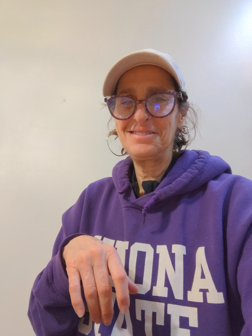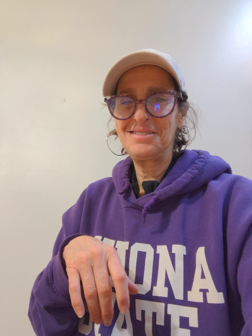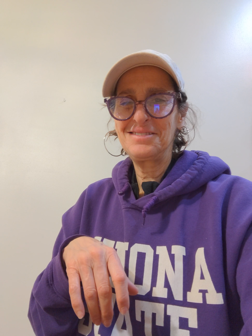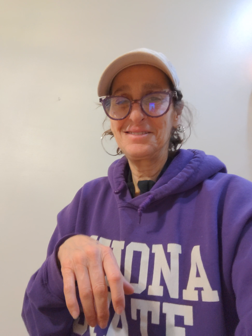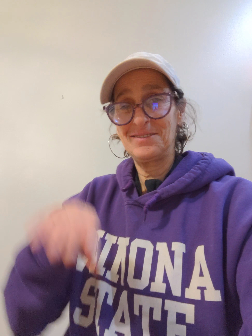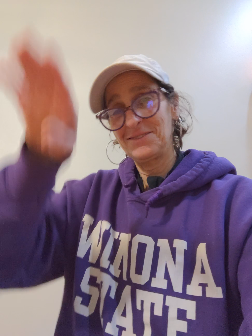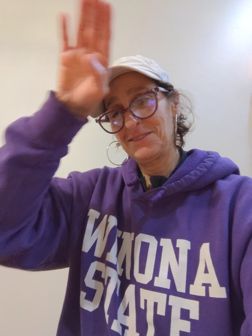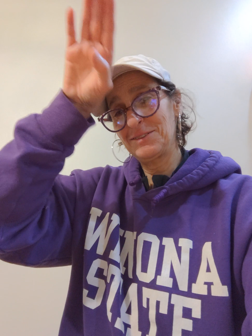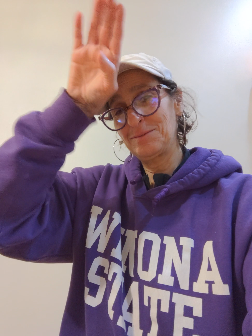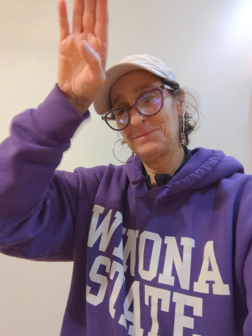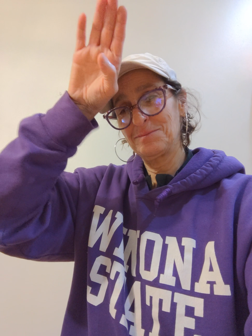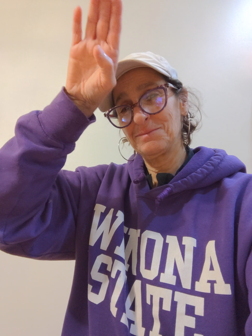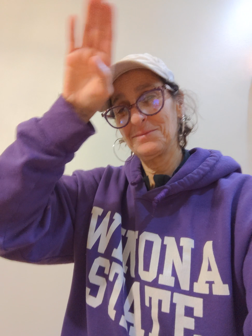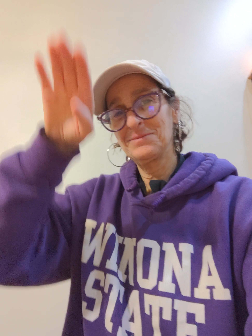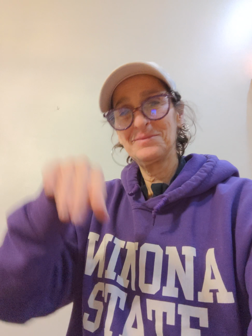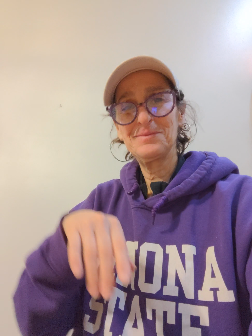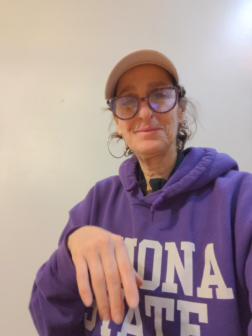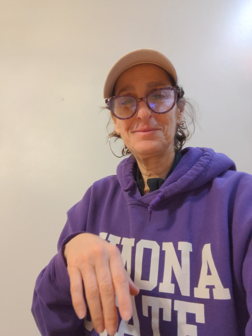fireman